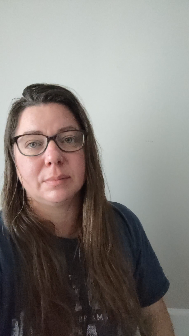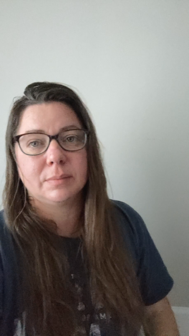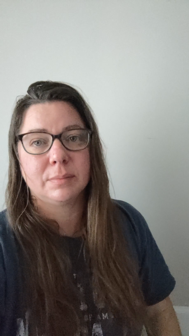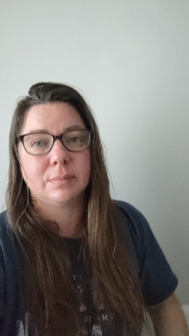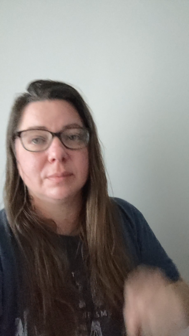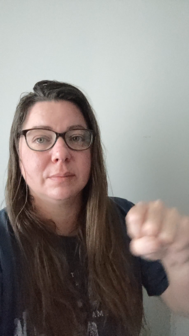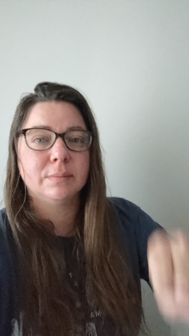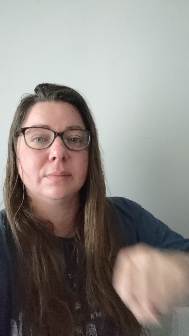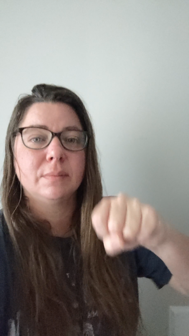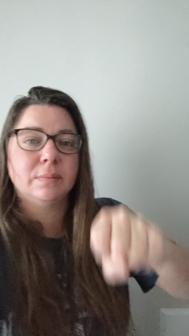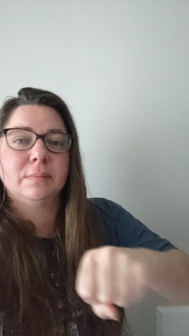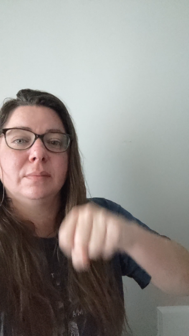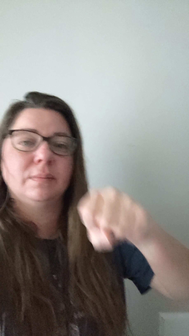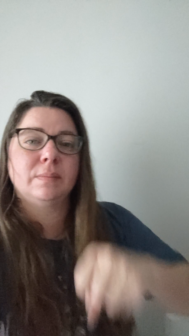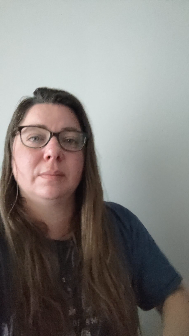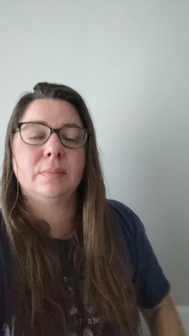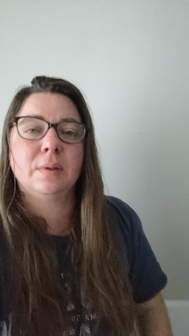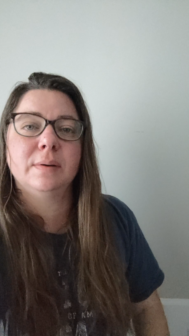bicycle